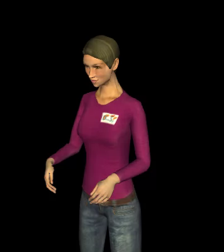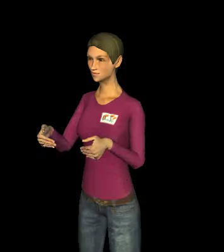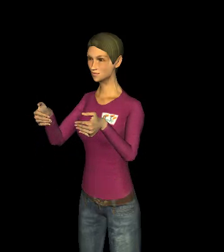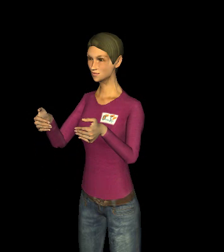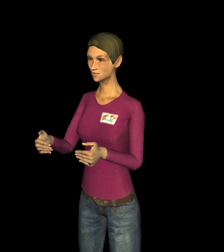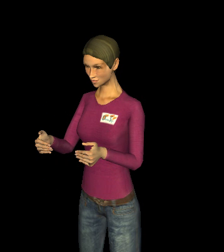توقف